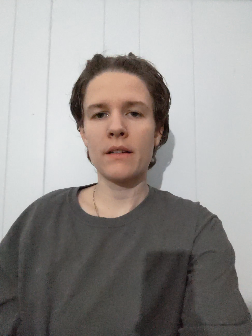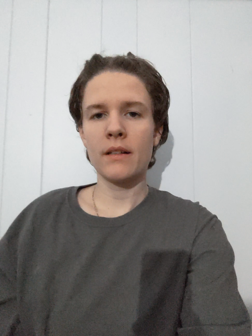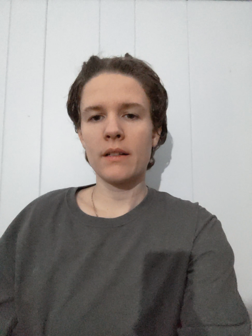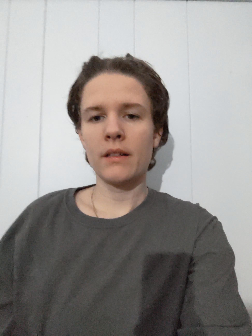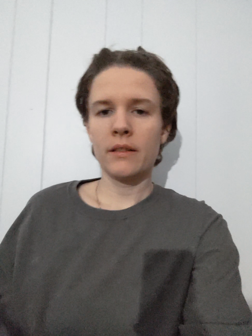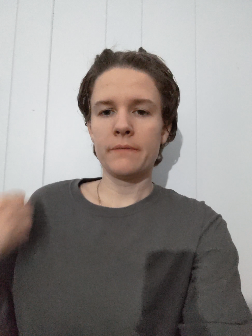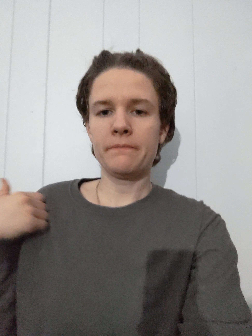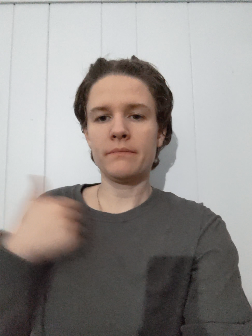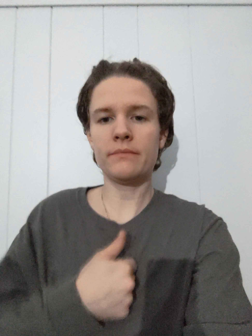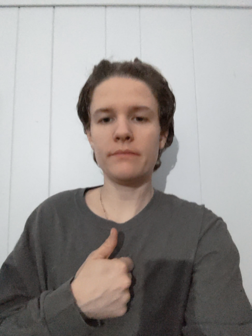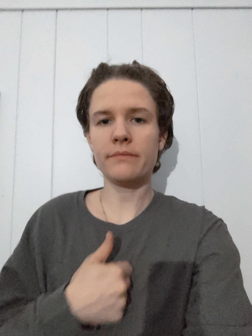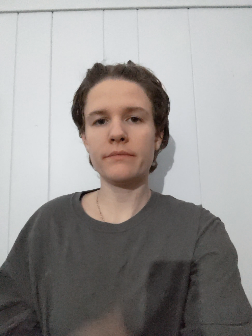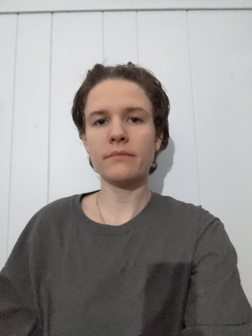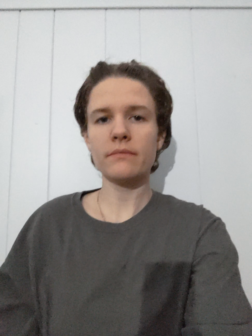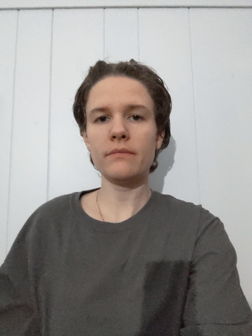jacket